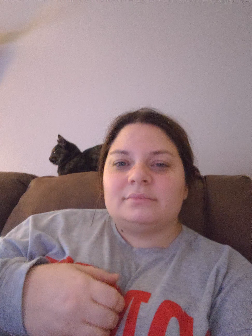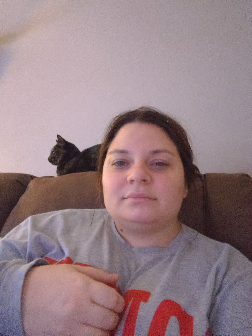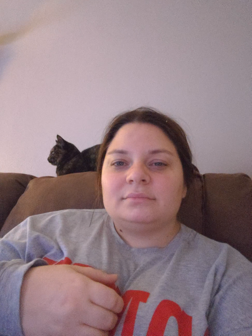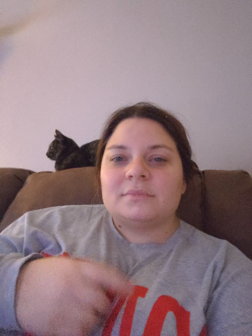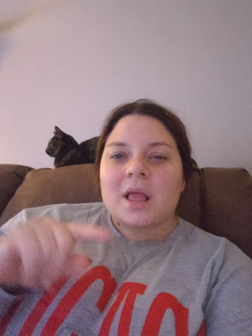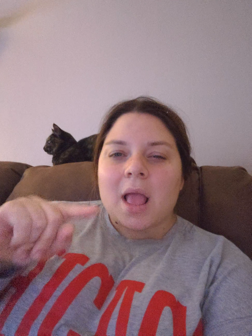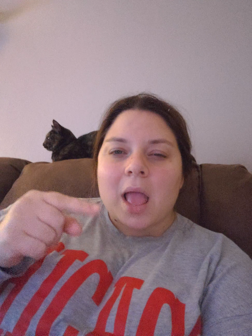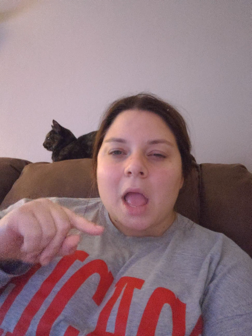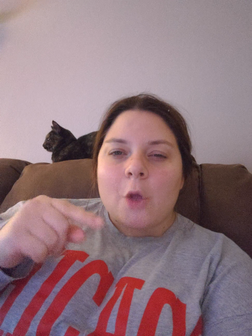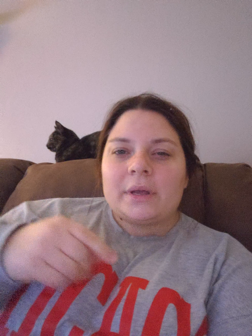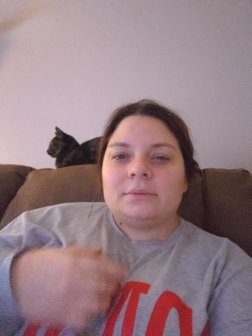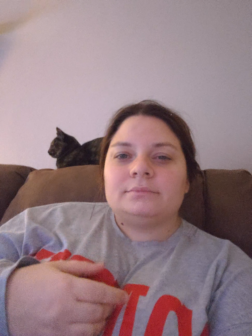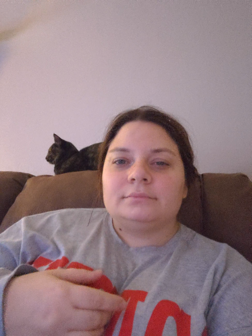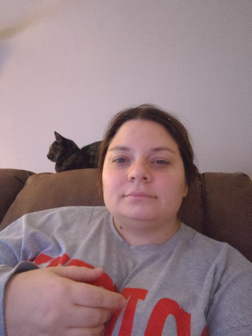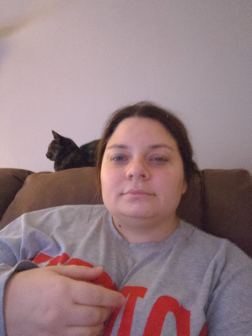owie